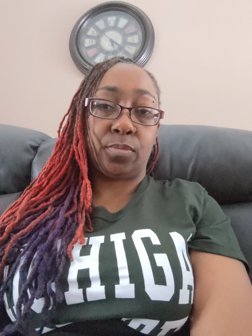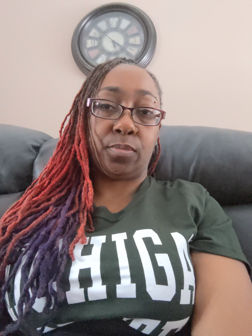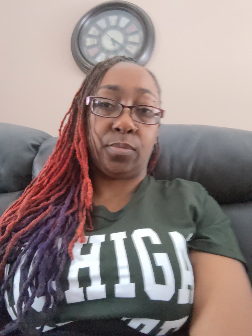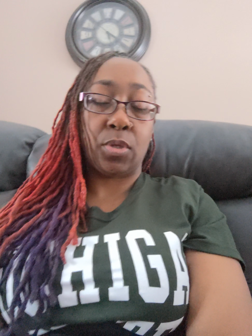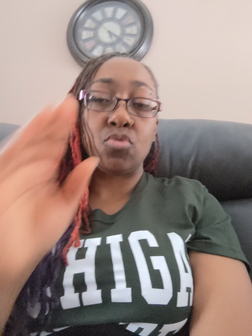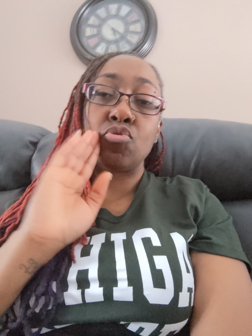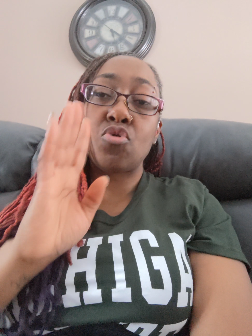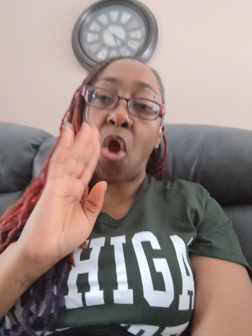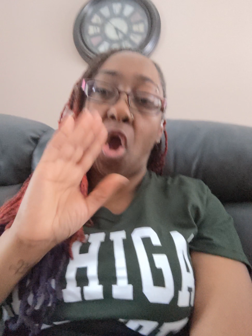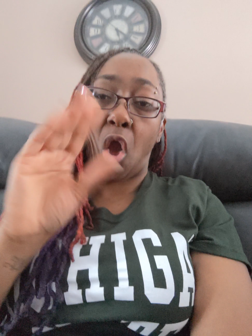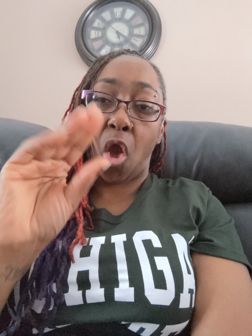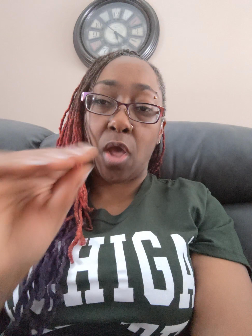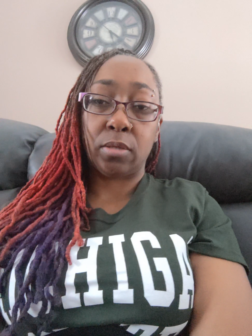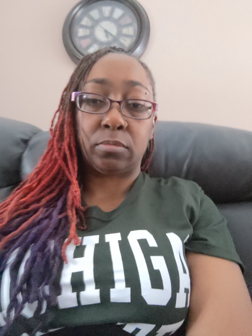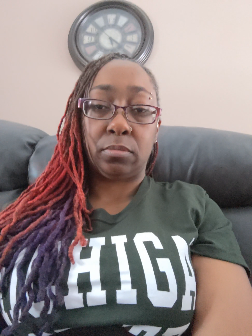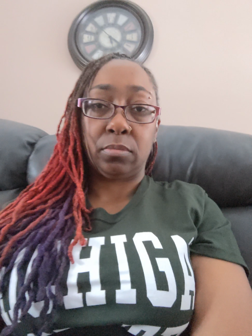talk